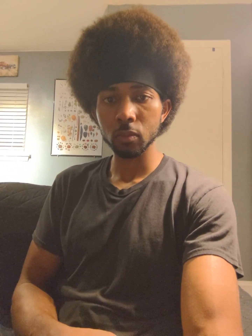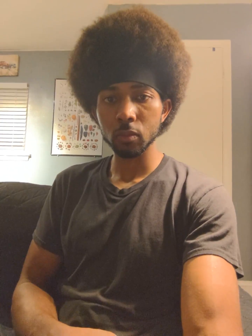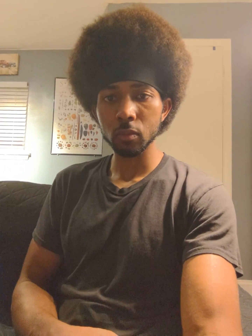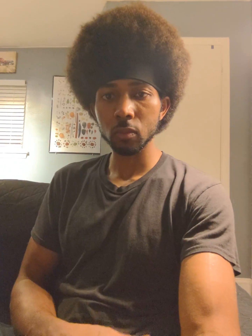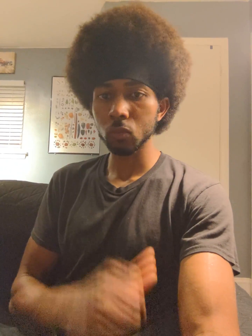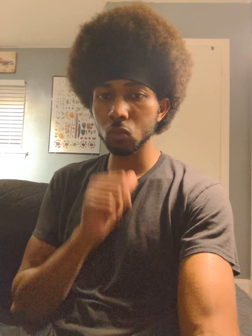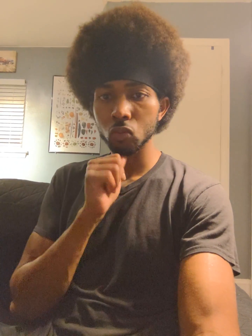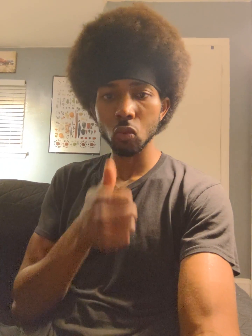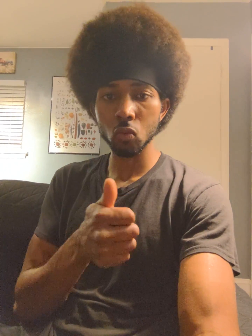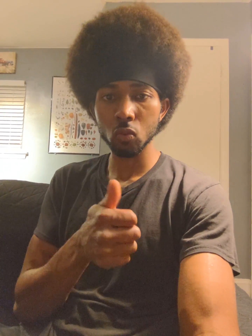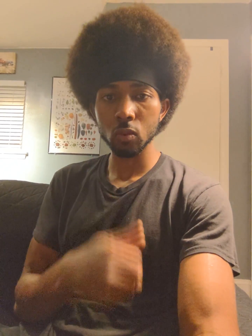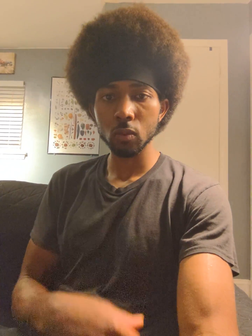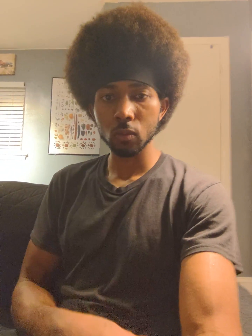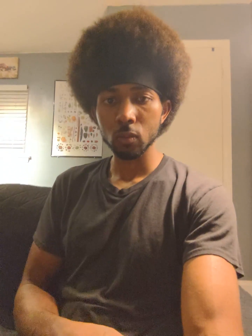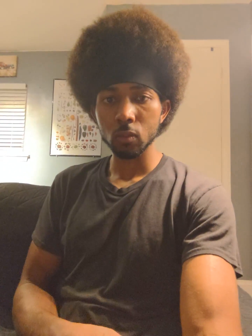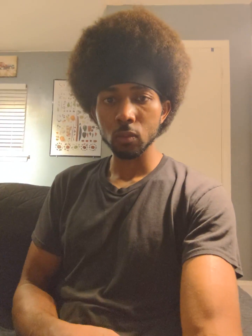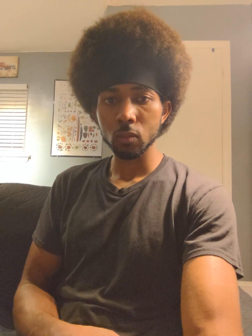don't